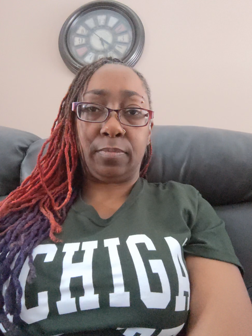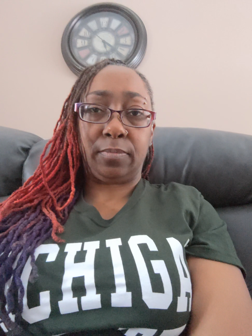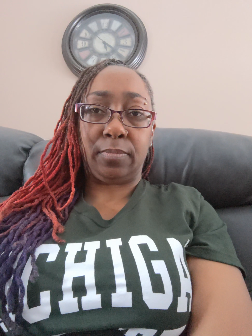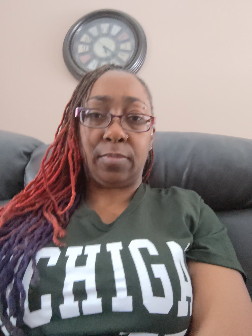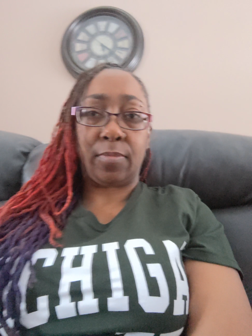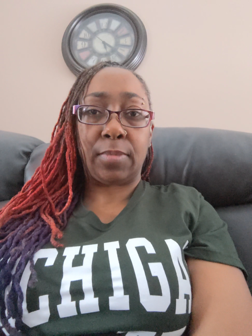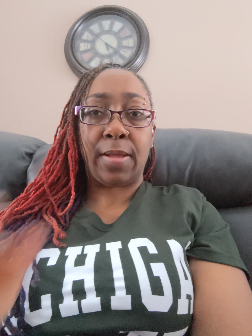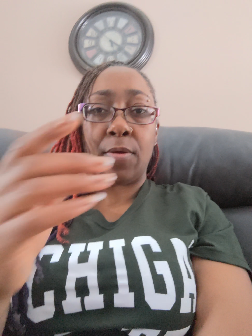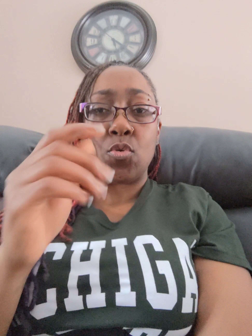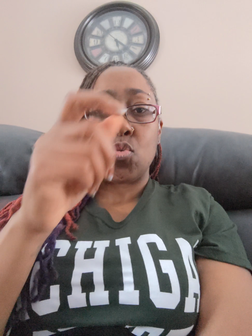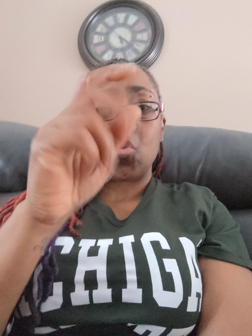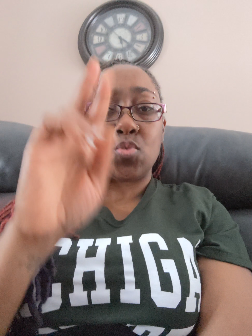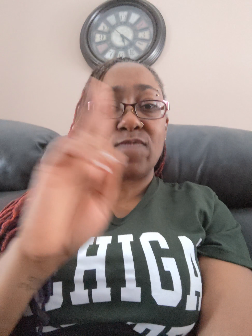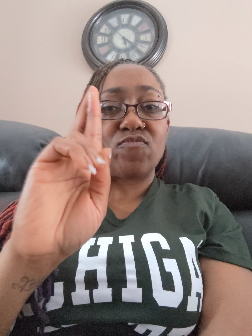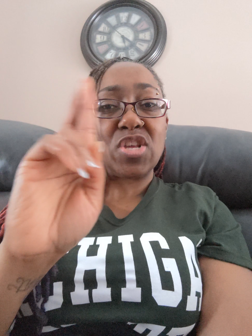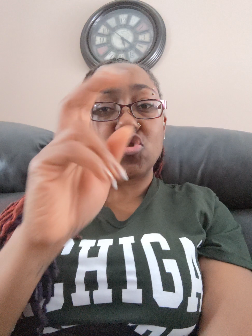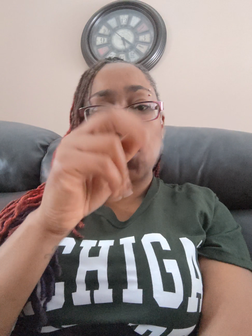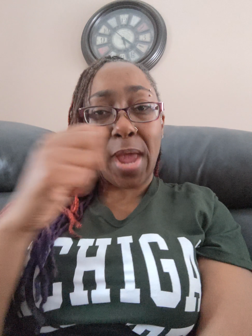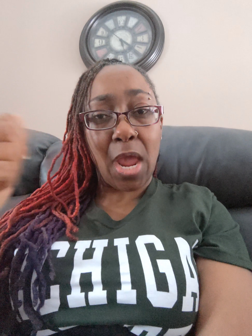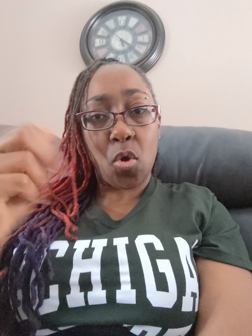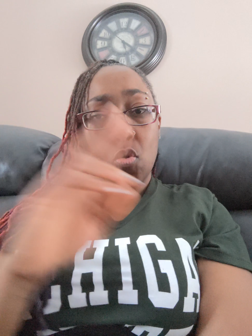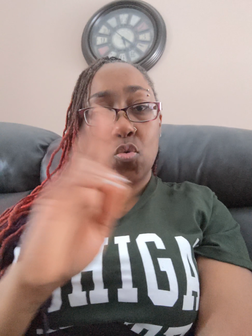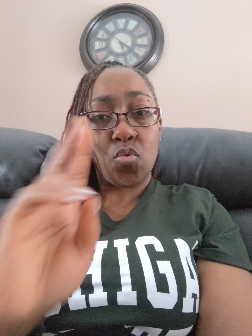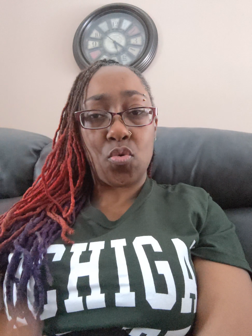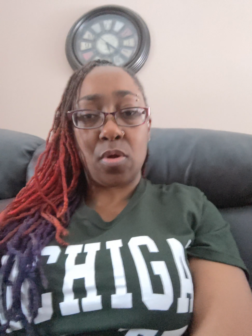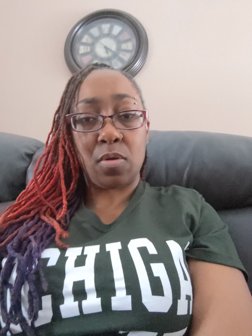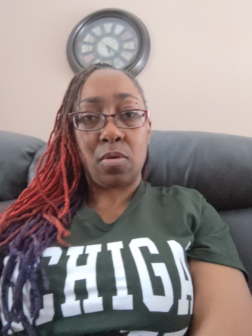refrigerator